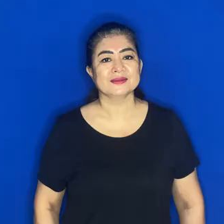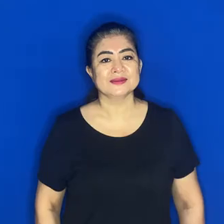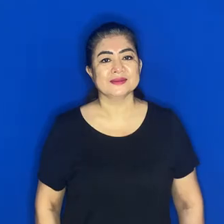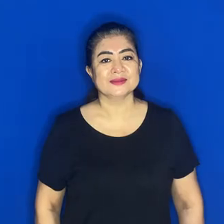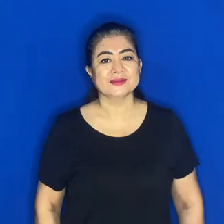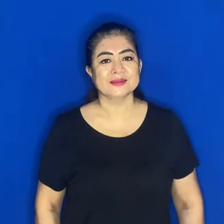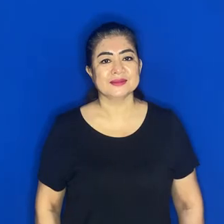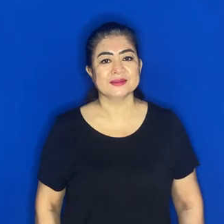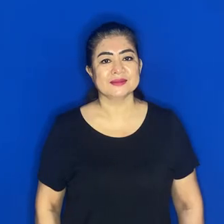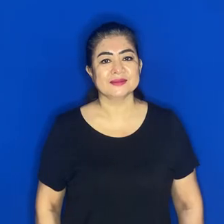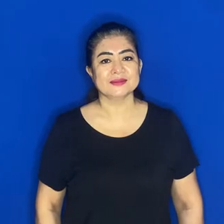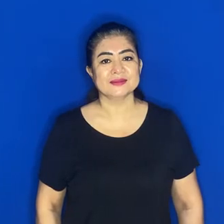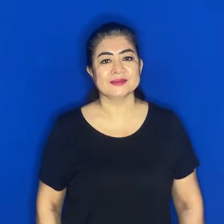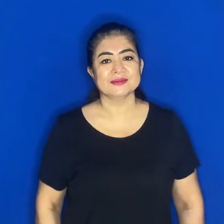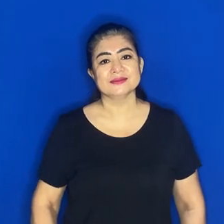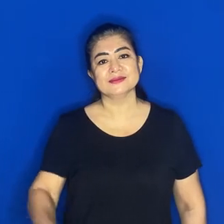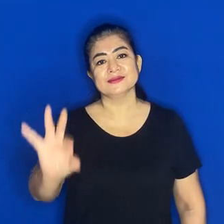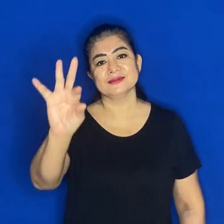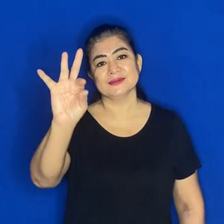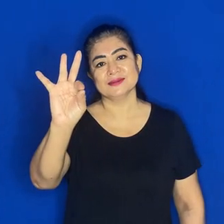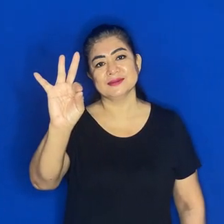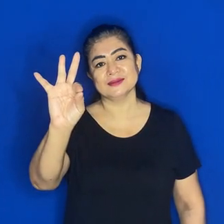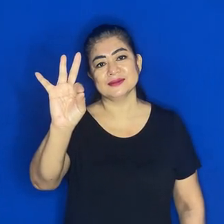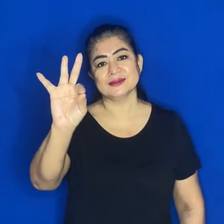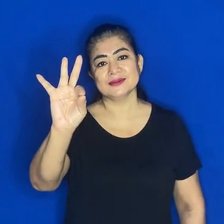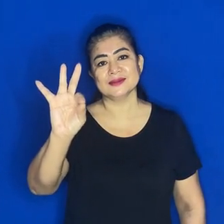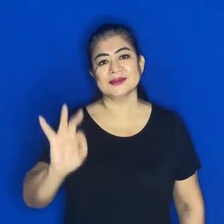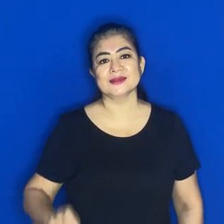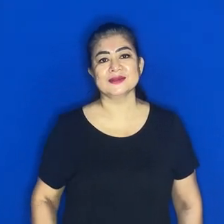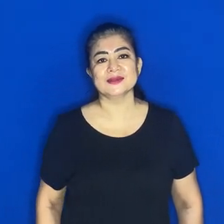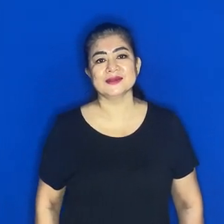nine